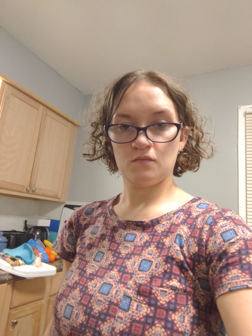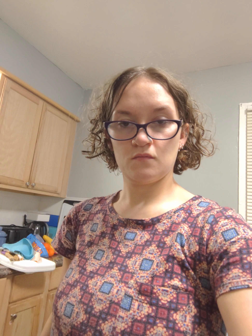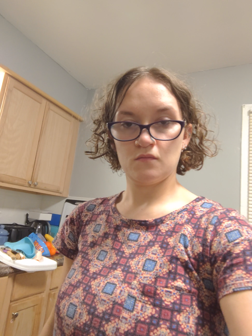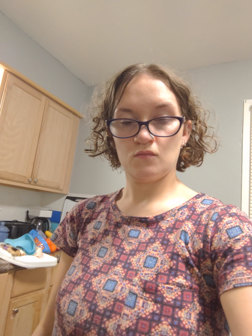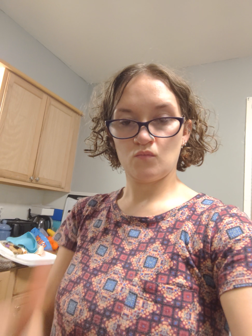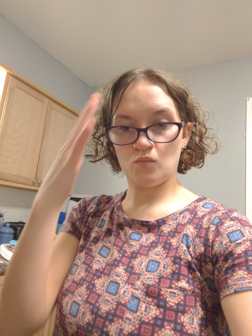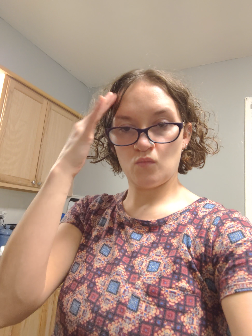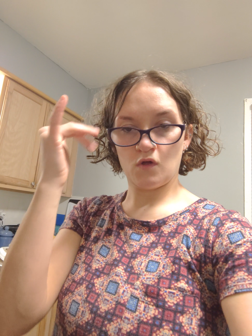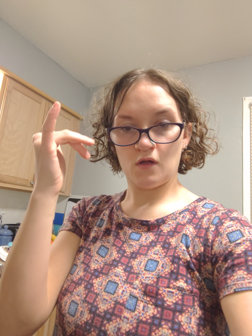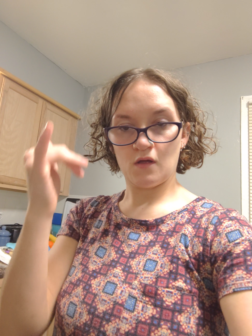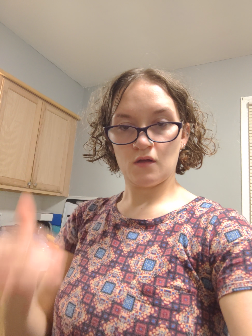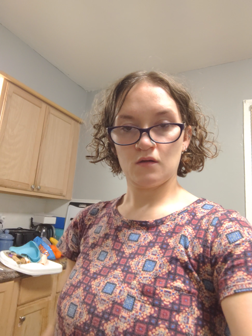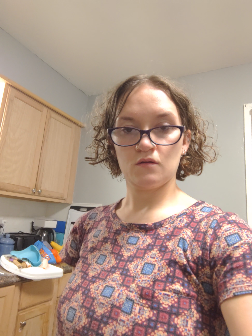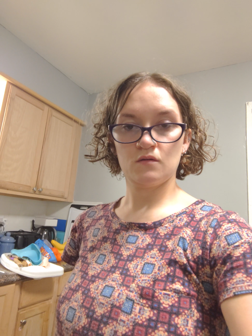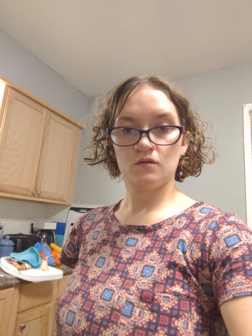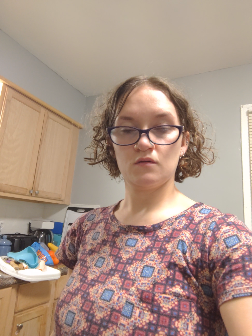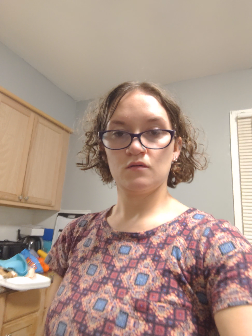why